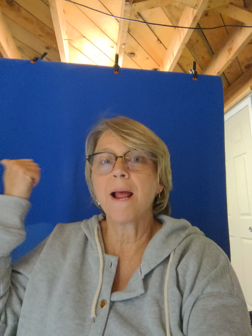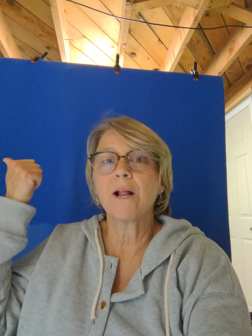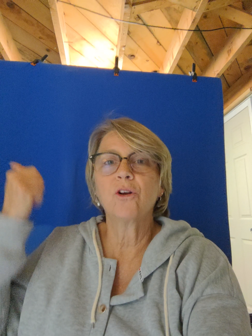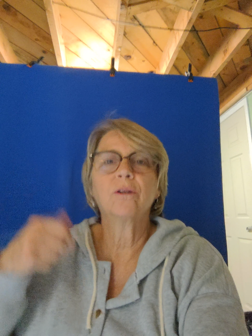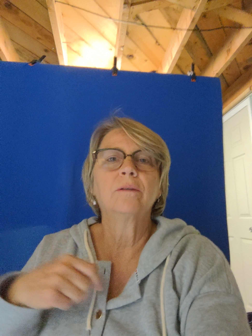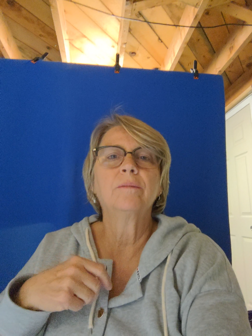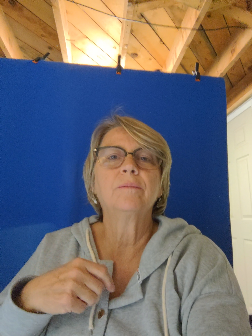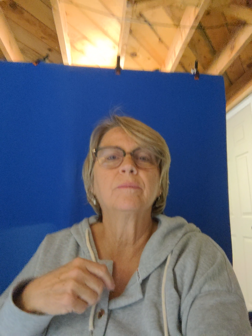better